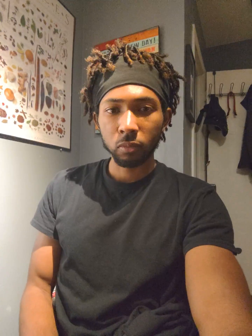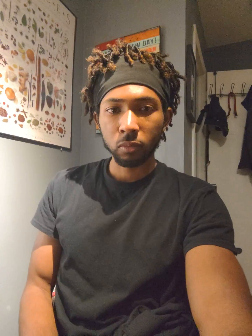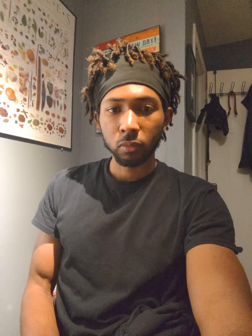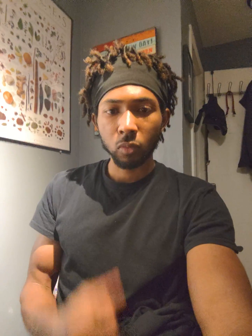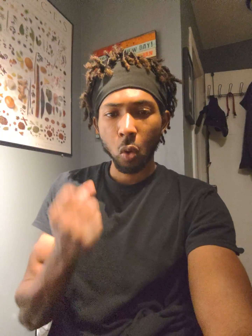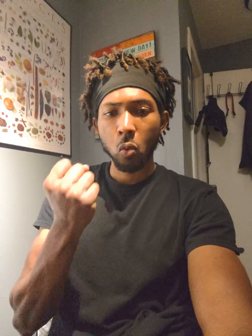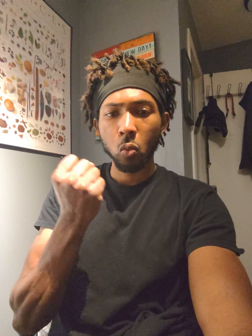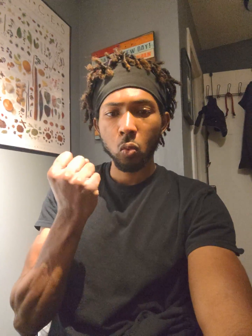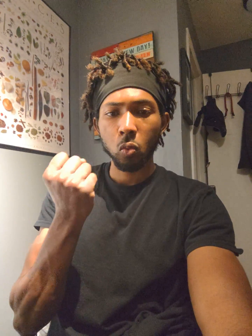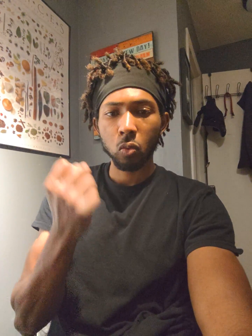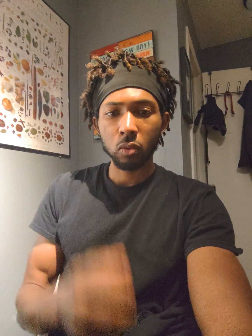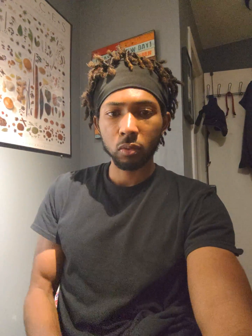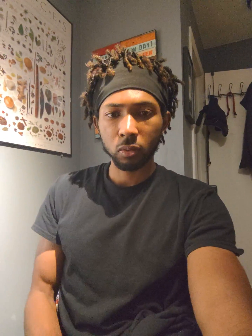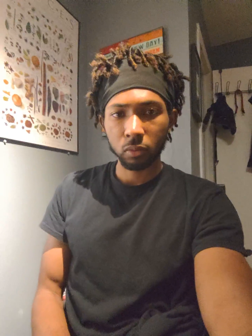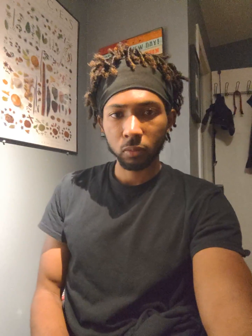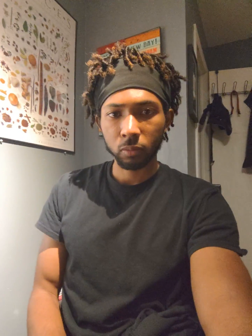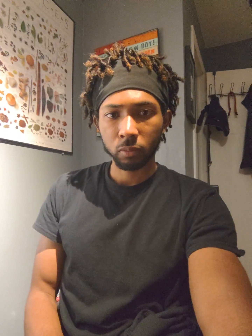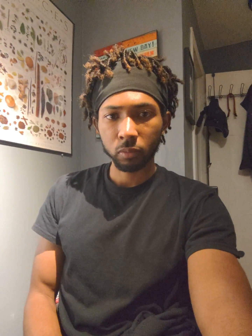hold